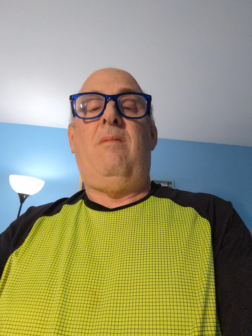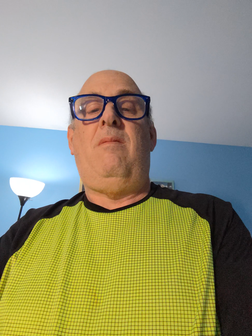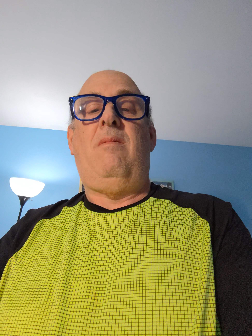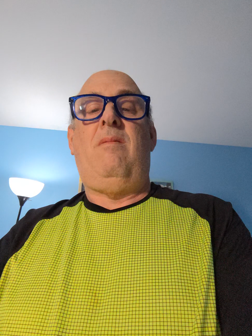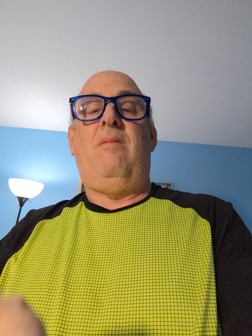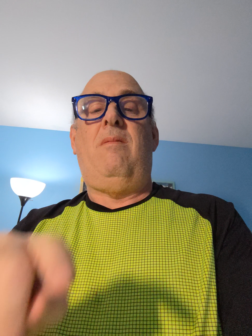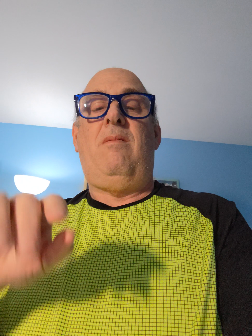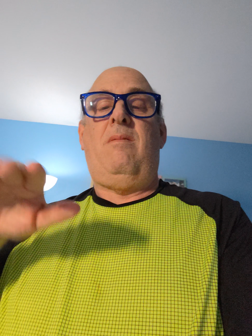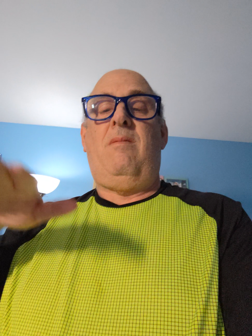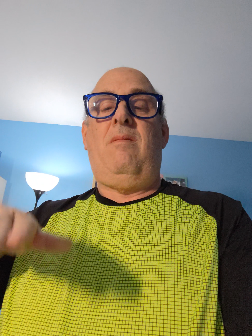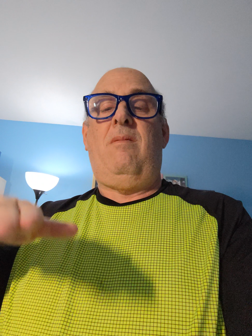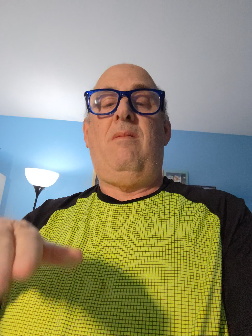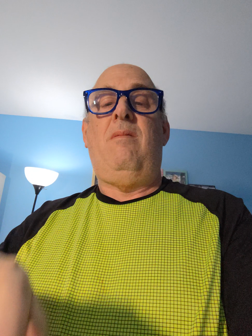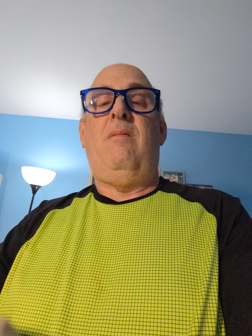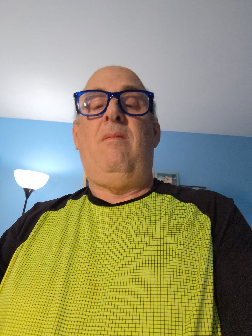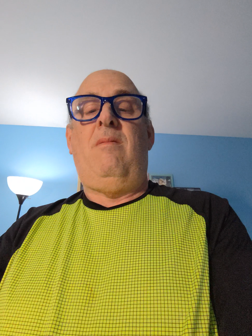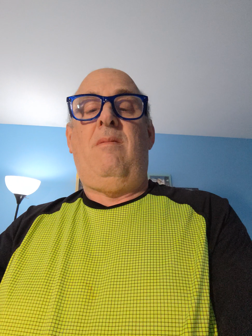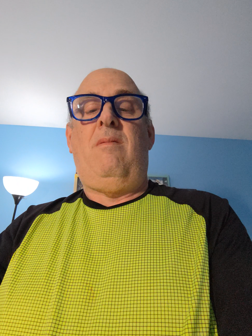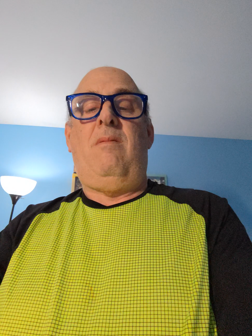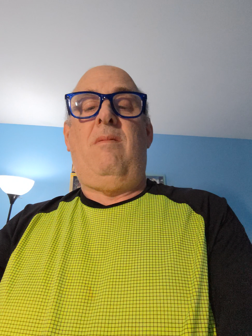child